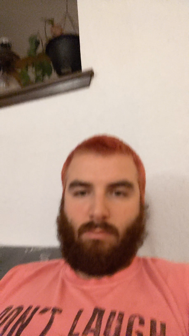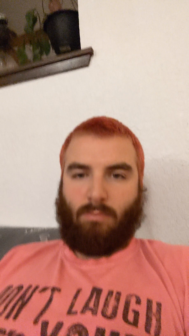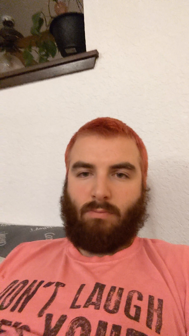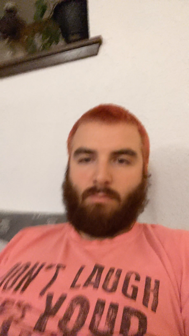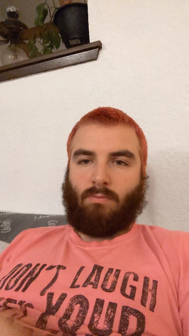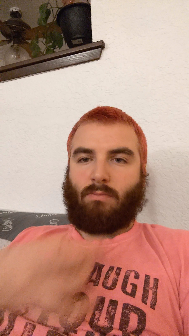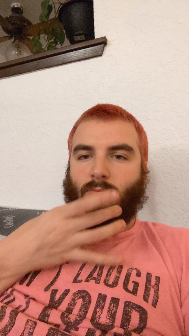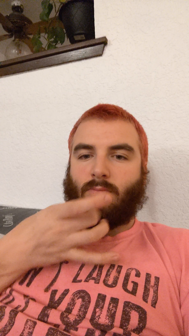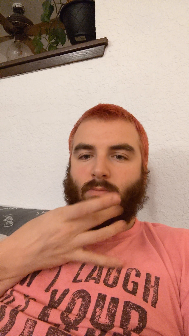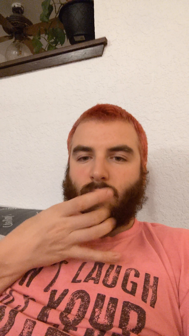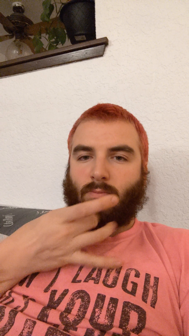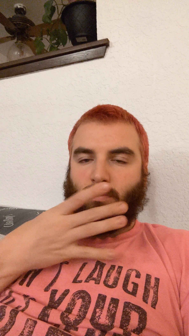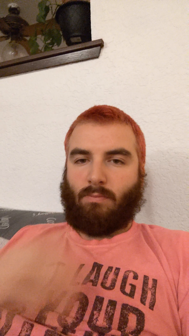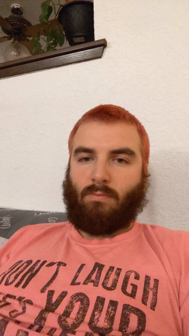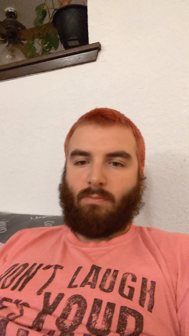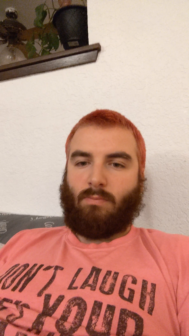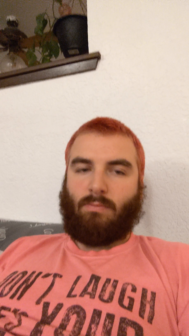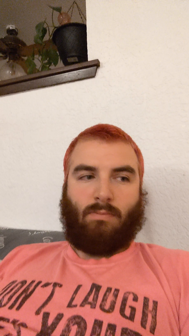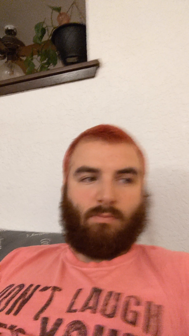light bulb